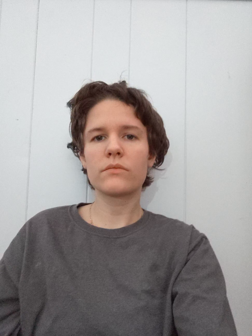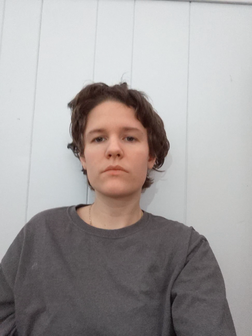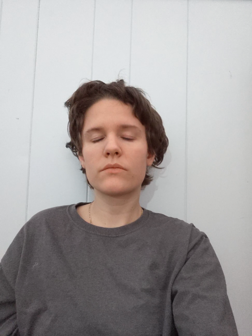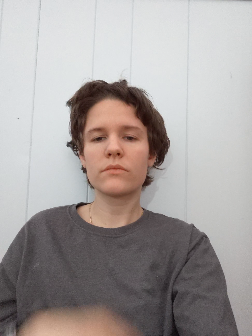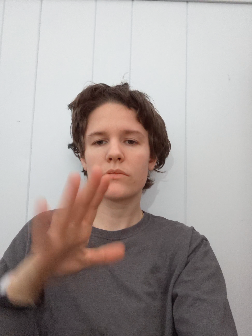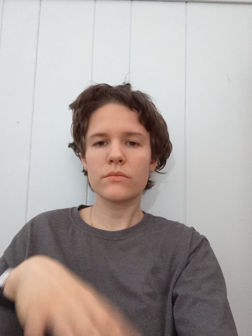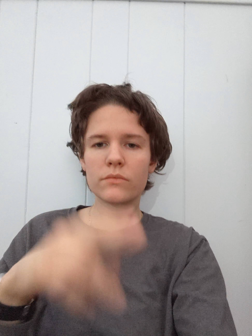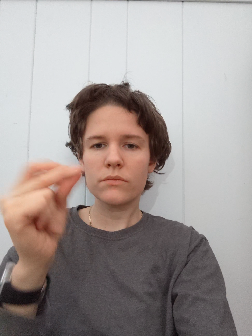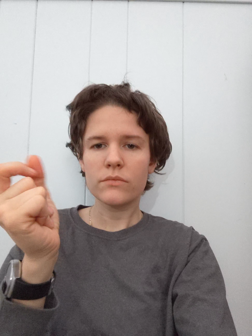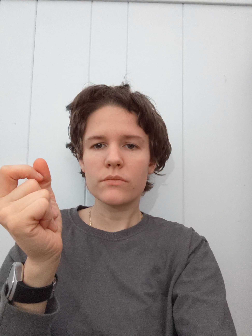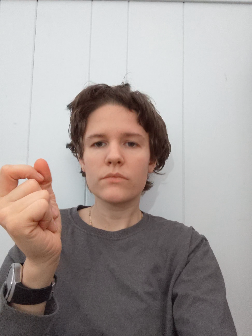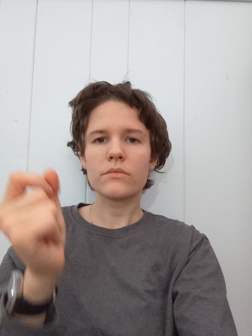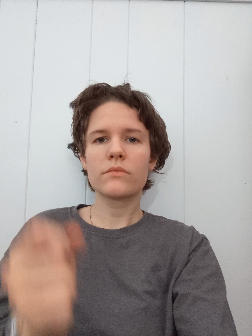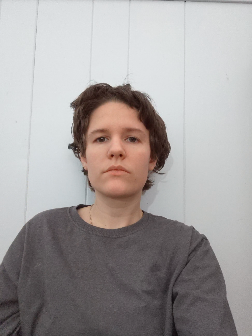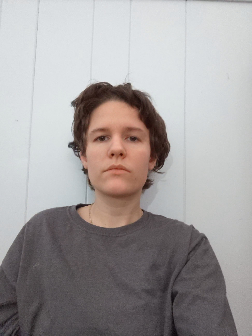dog